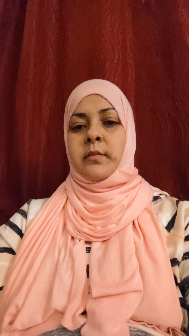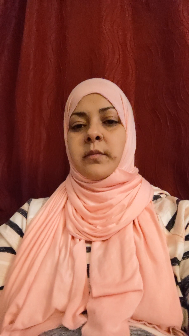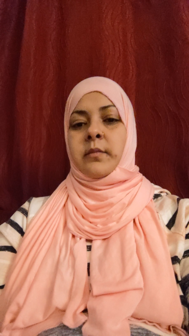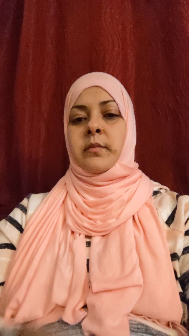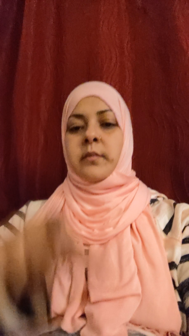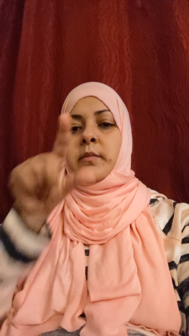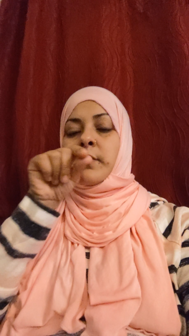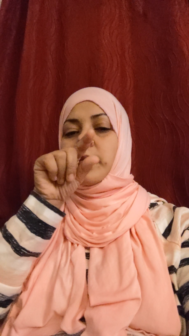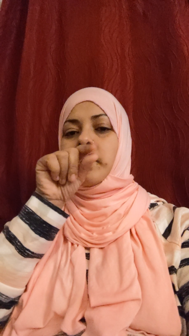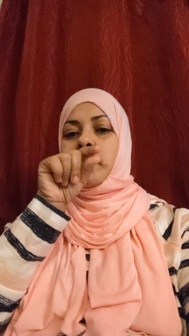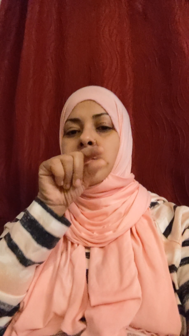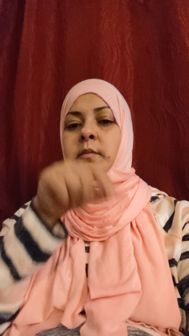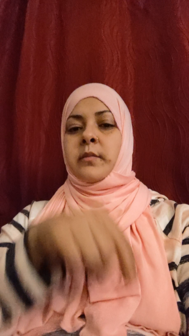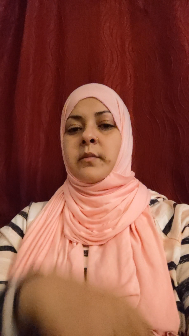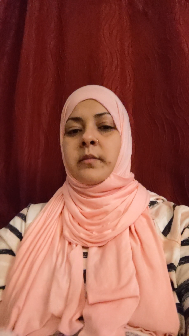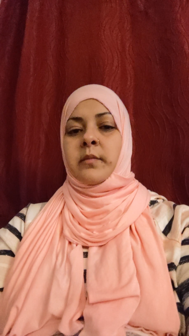chicken